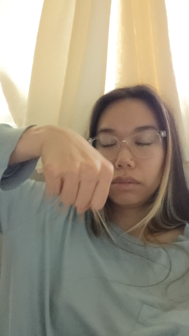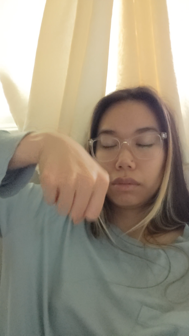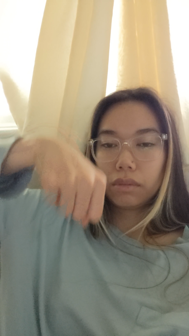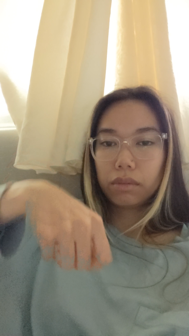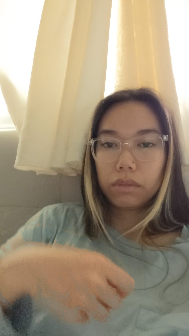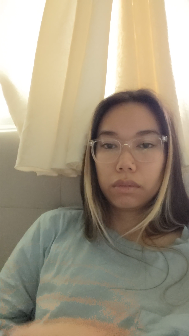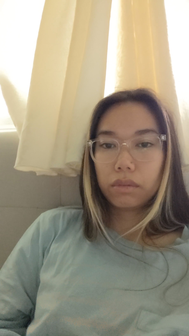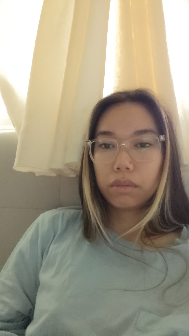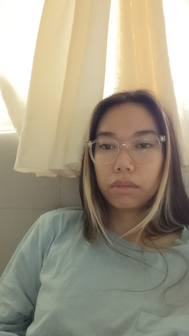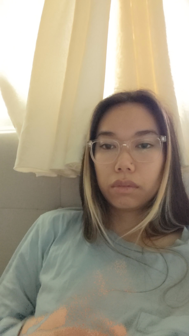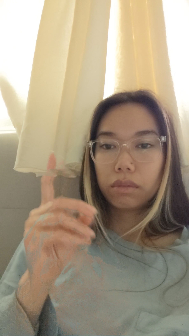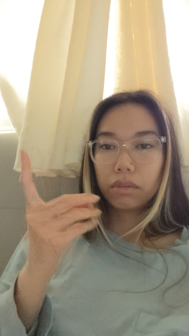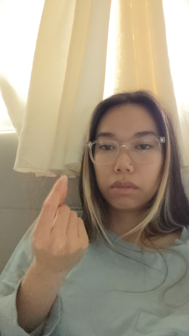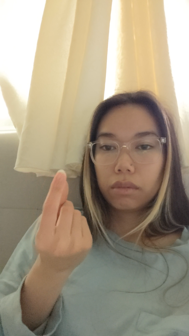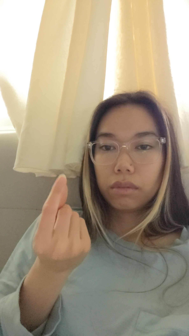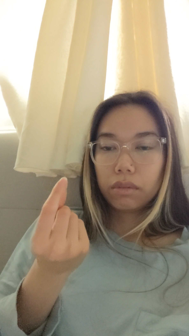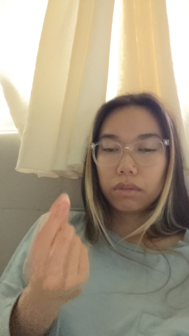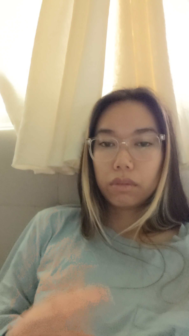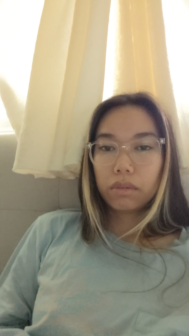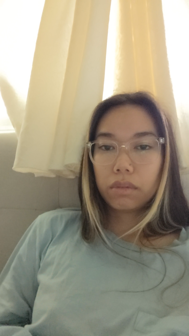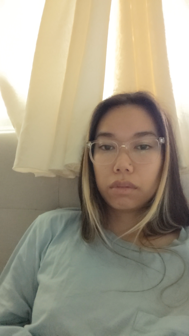do